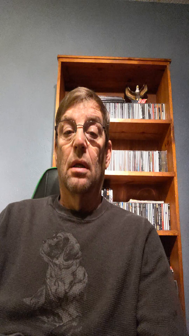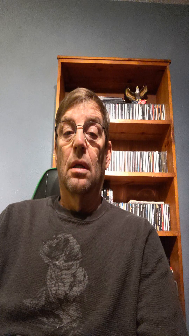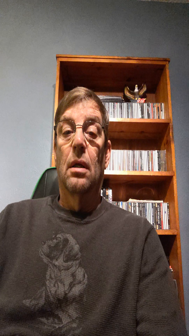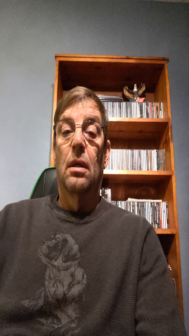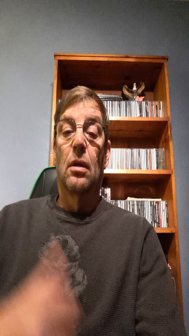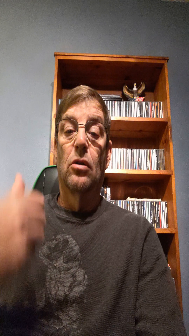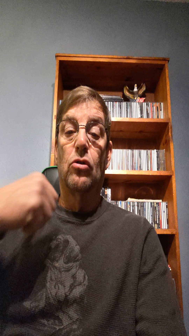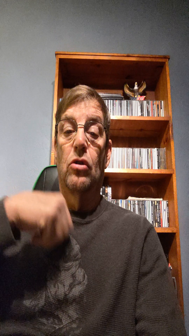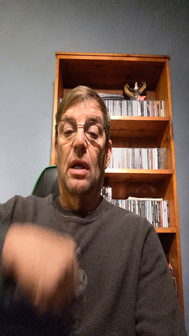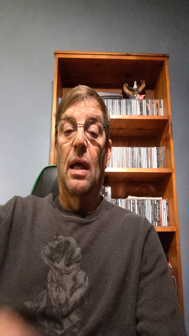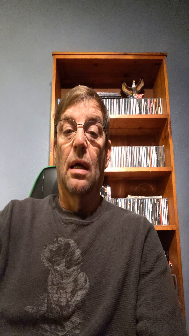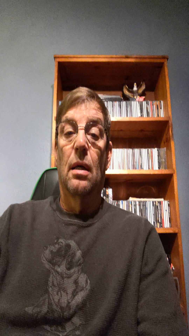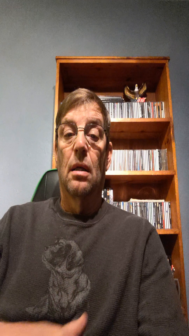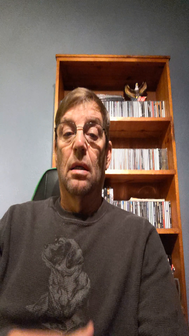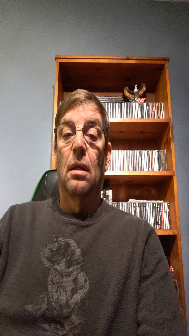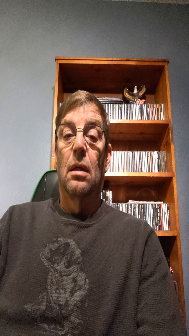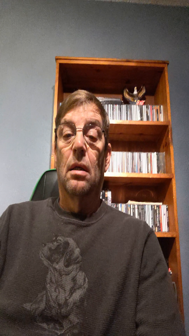jacket